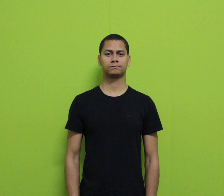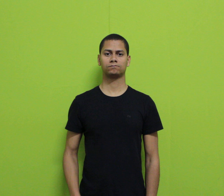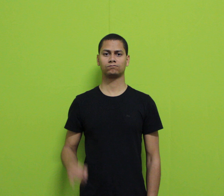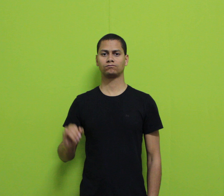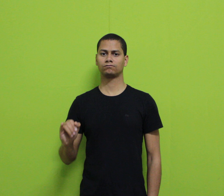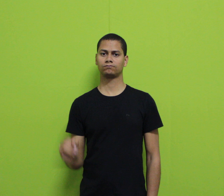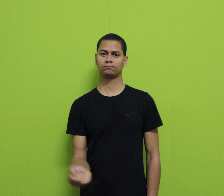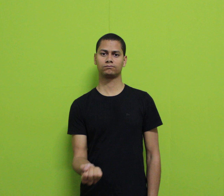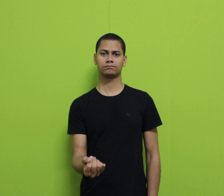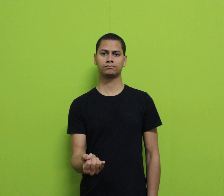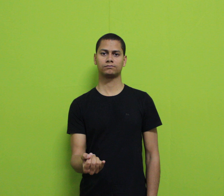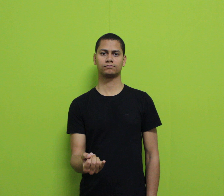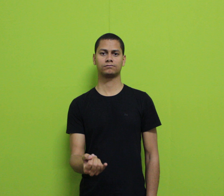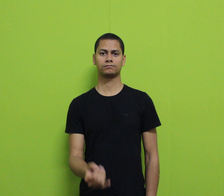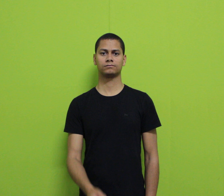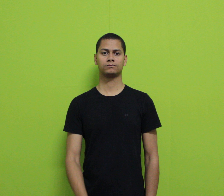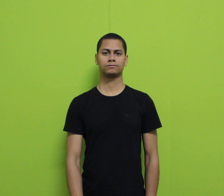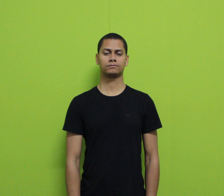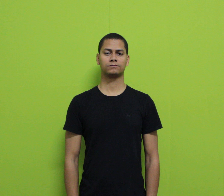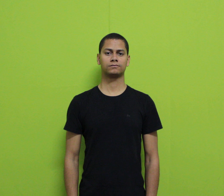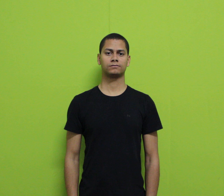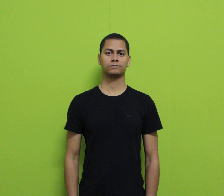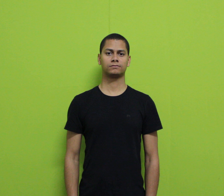aproveitar